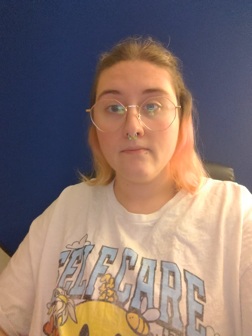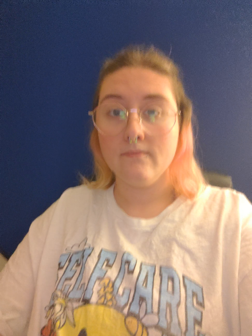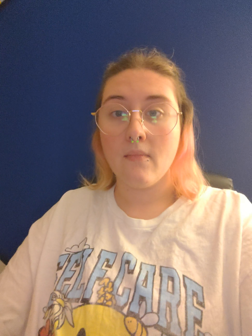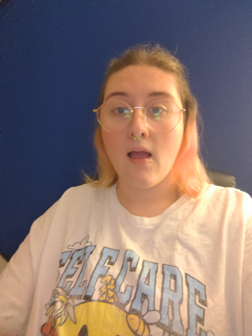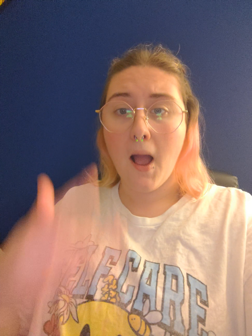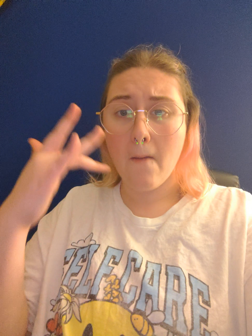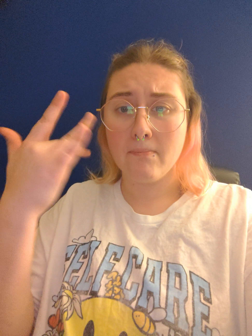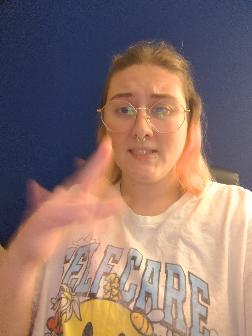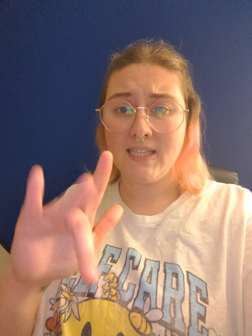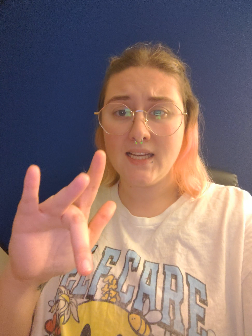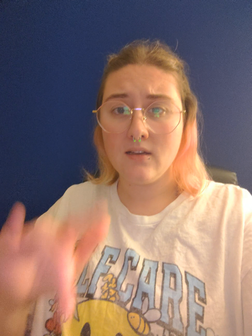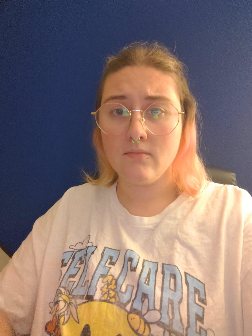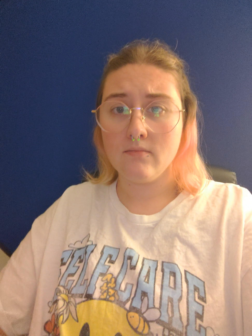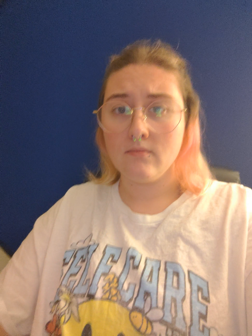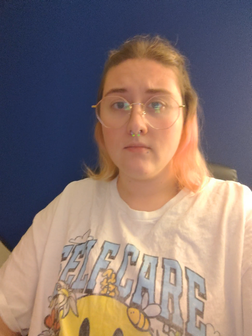empty